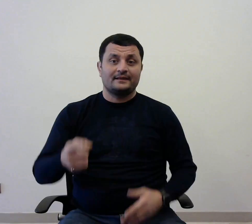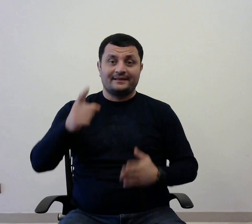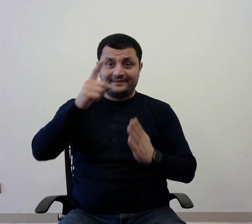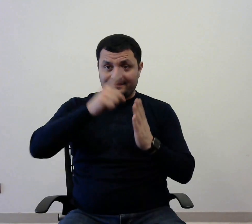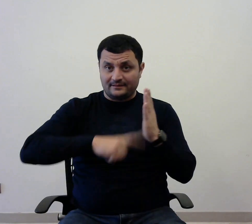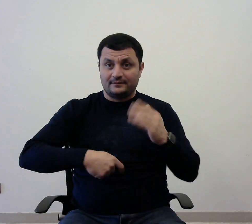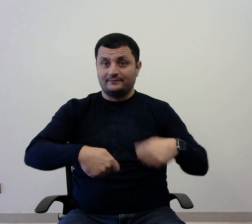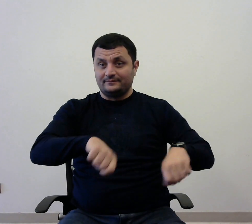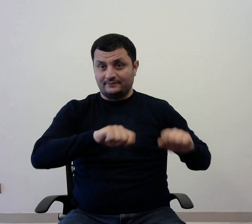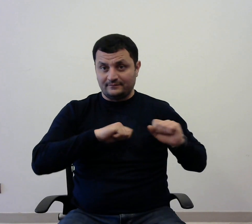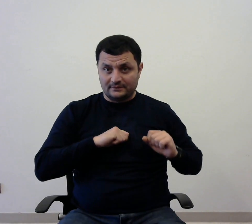etibarnamə